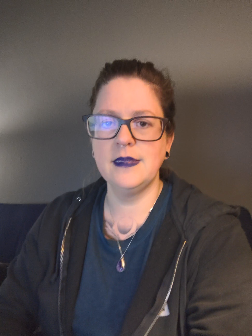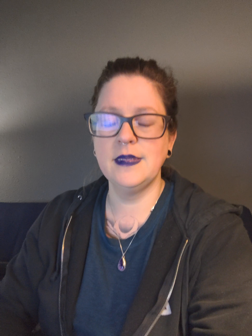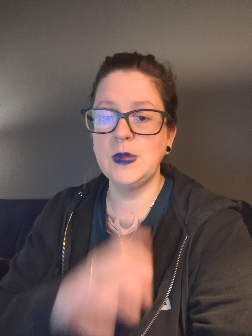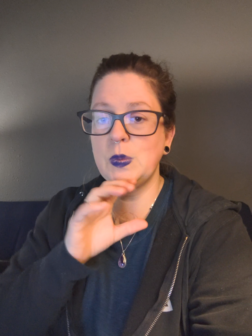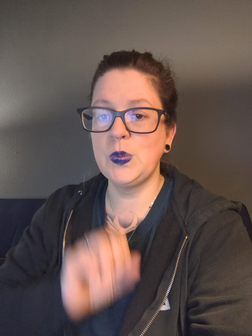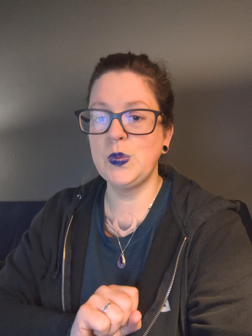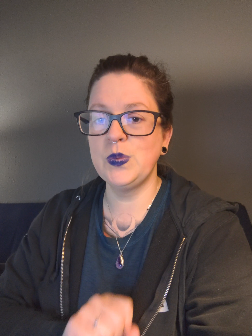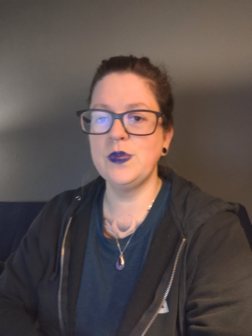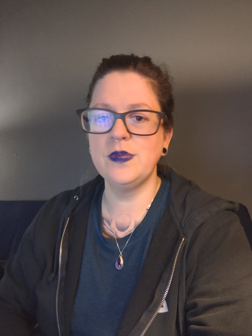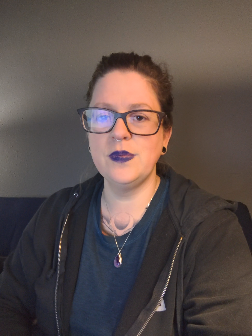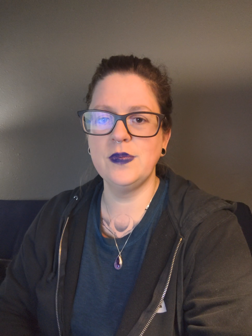old